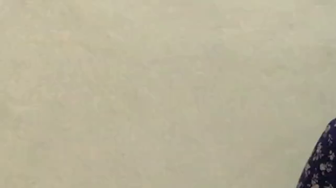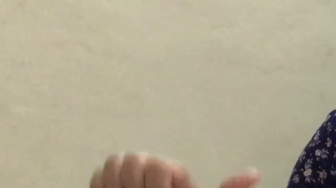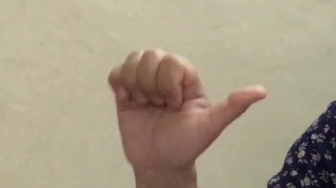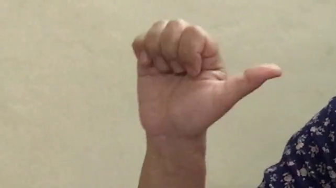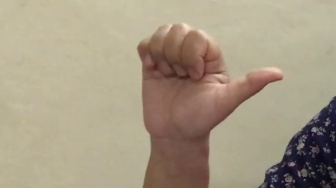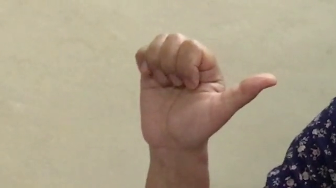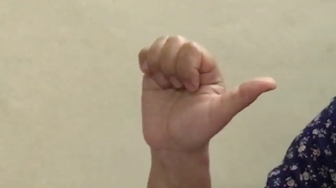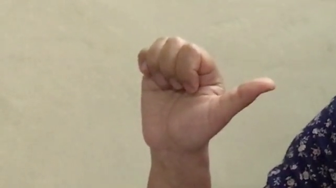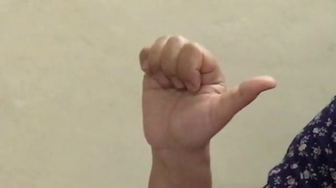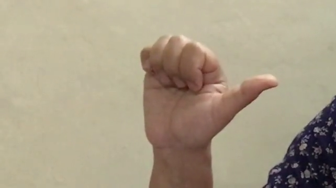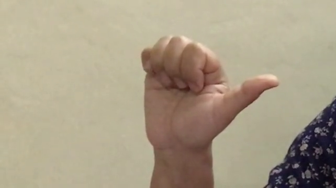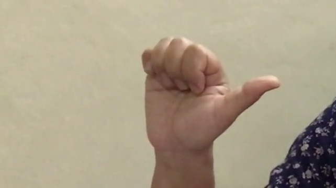ज